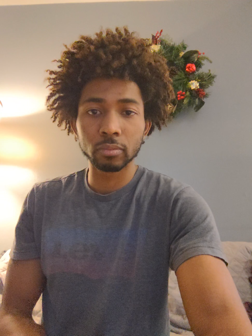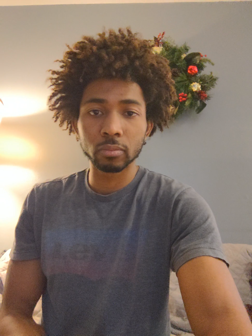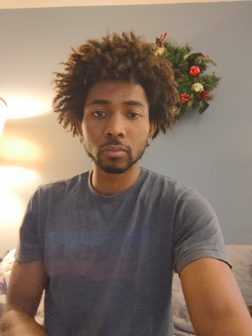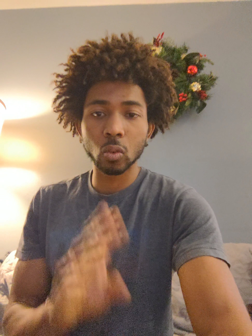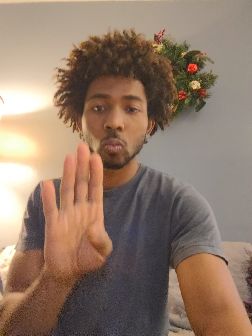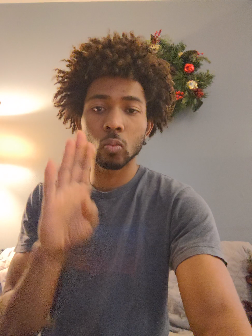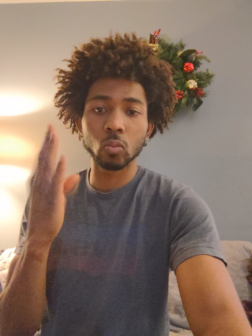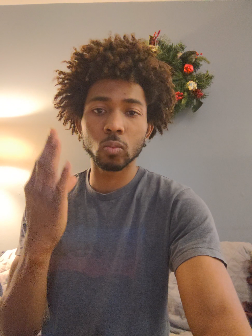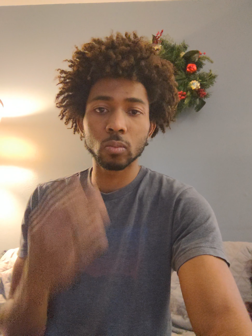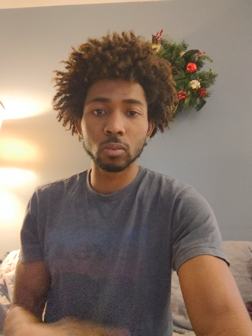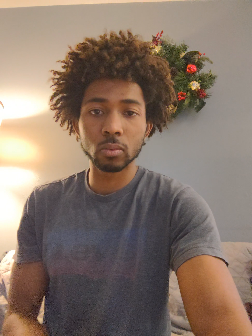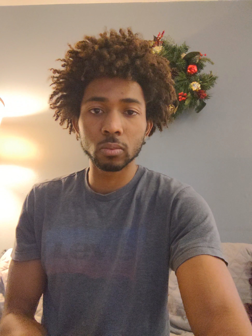open